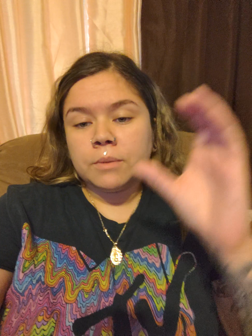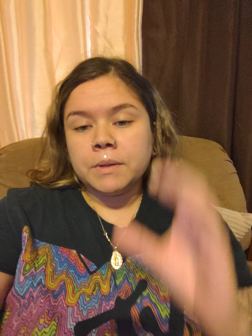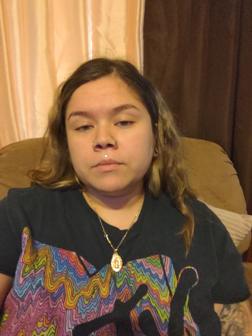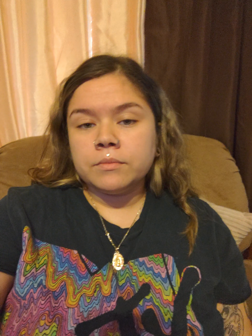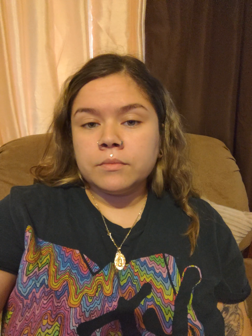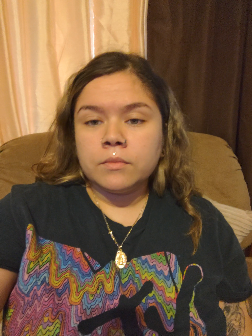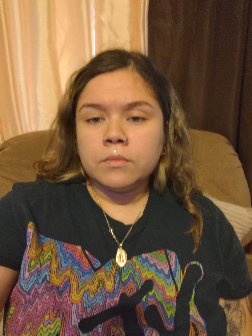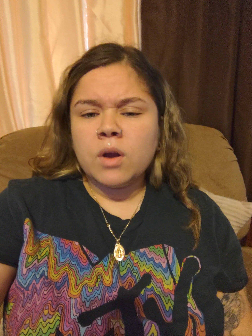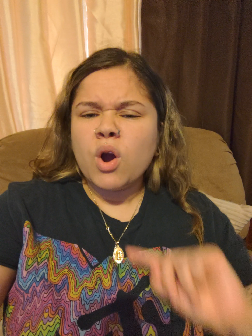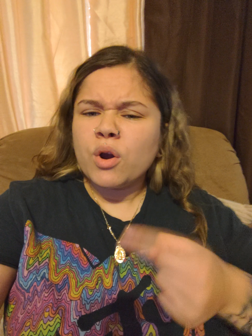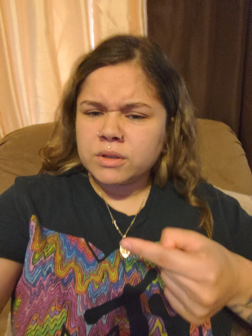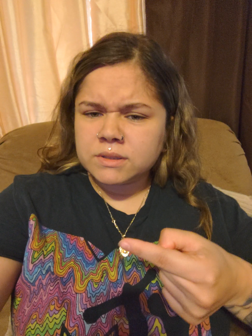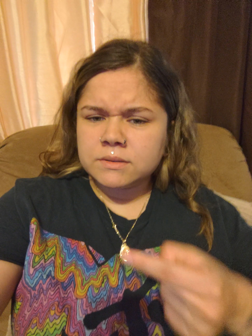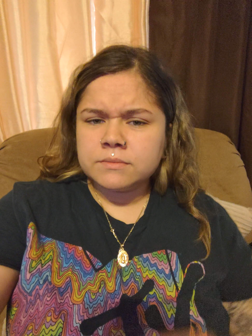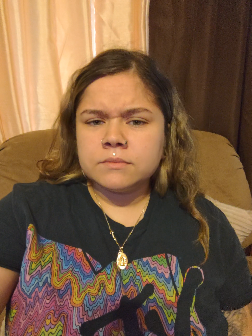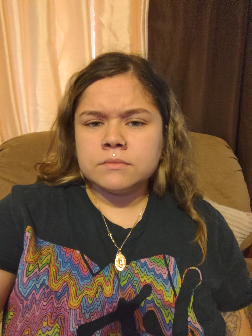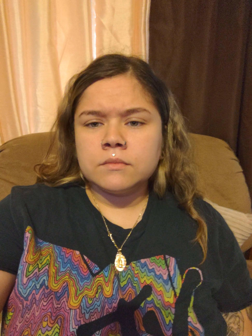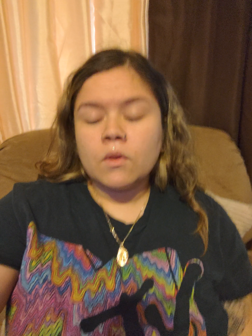hurt